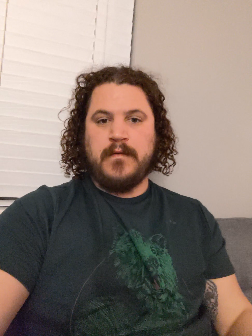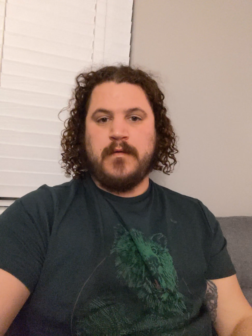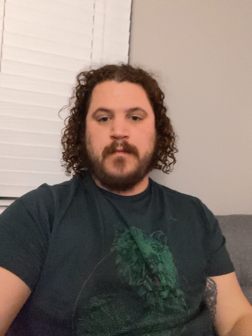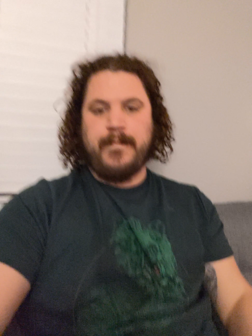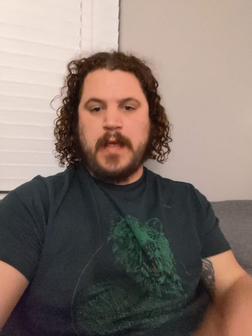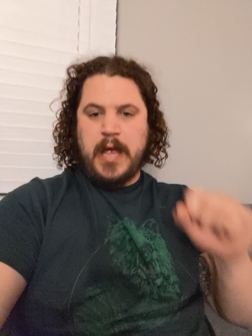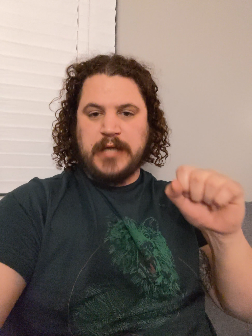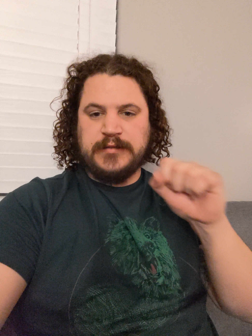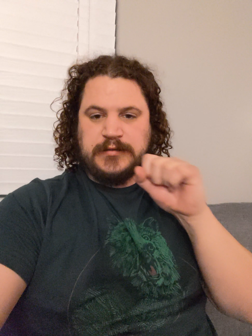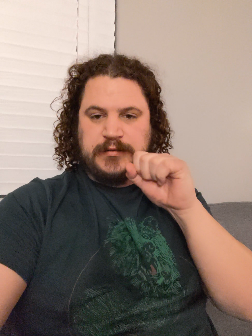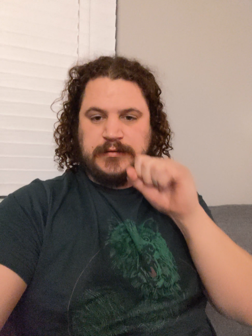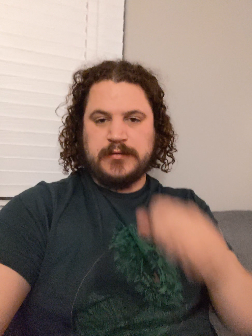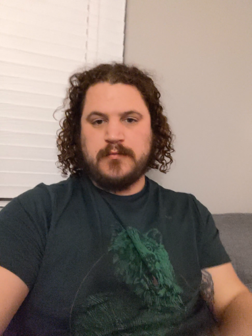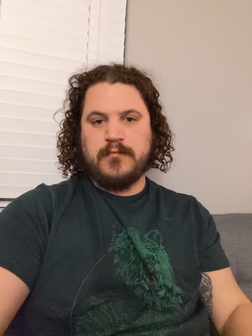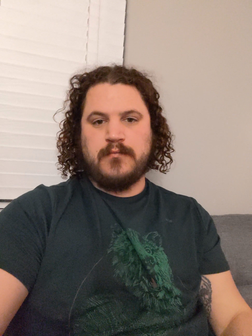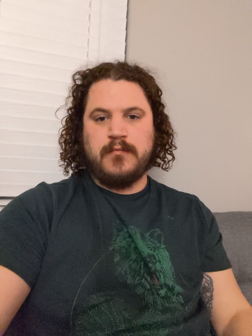carrot